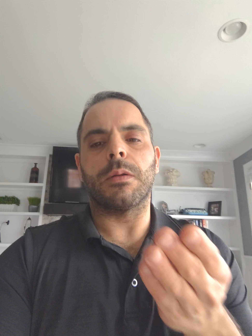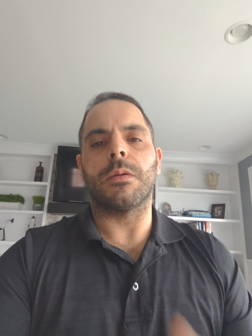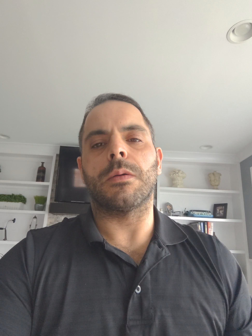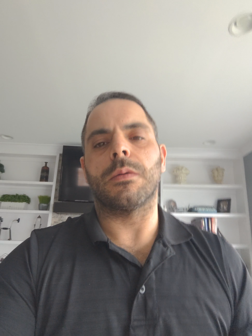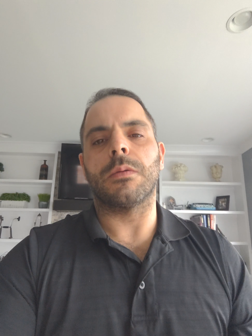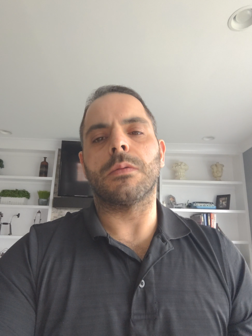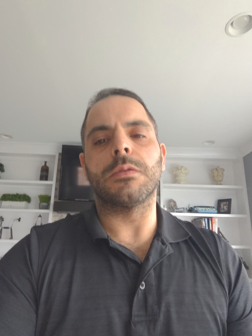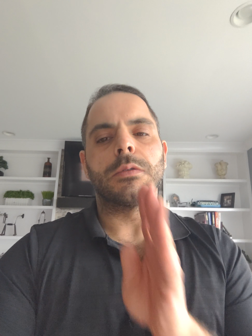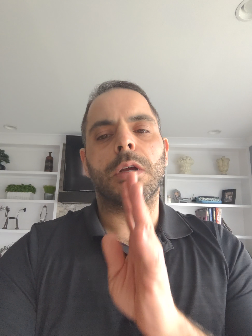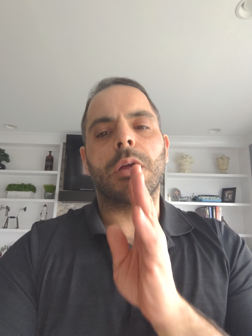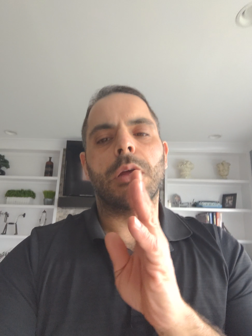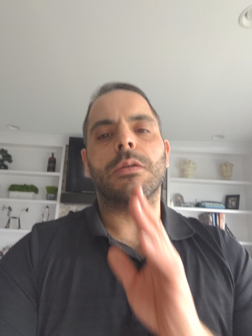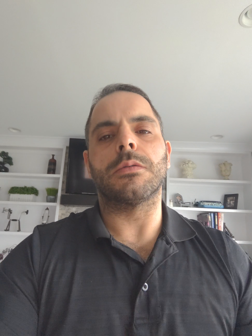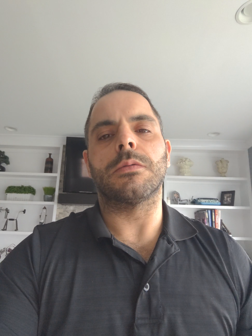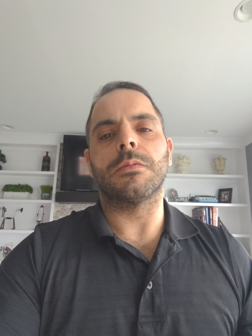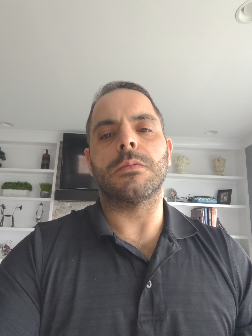talk